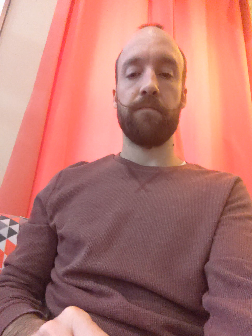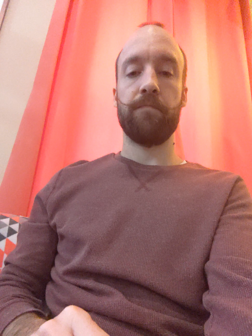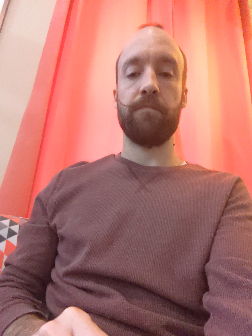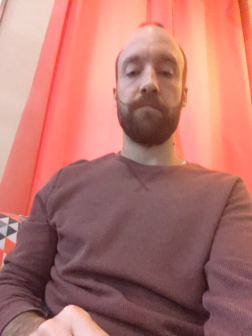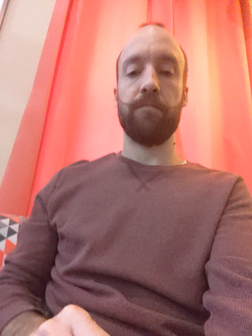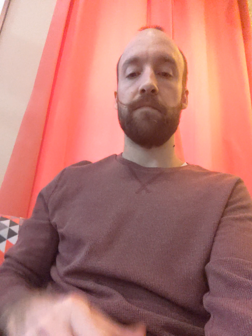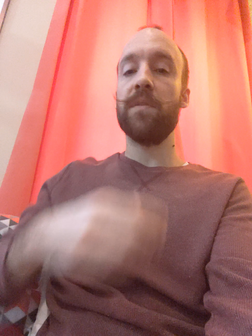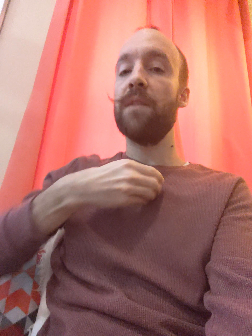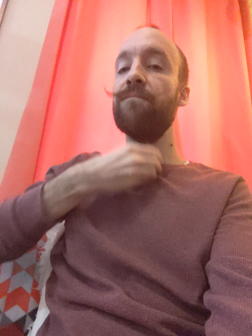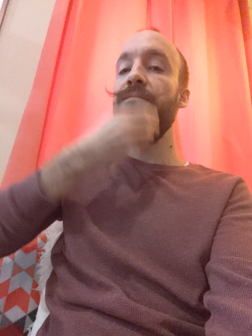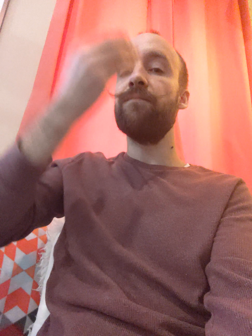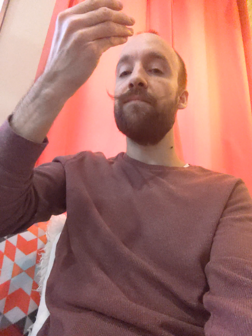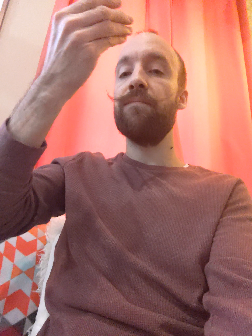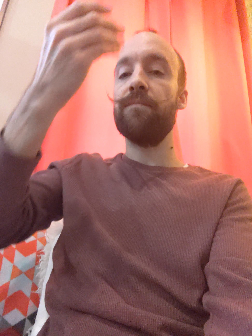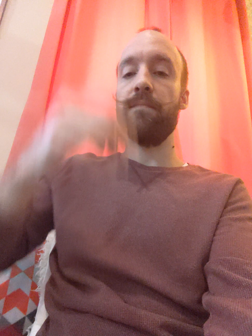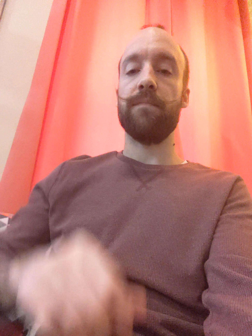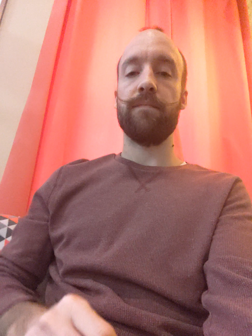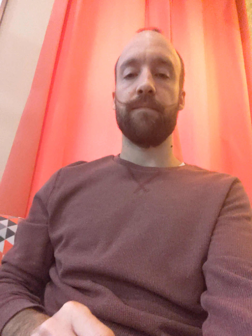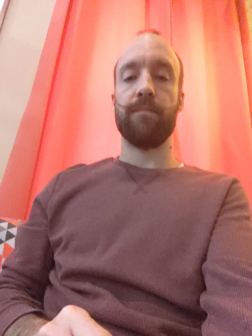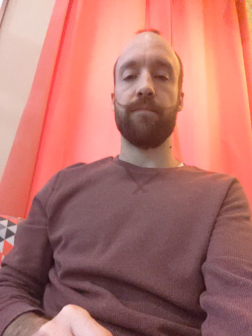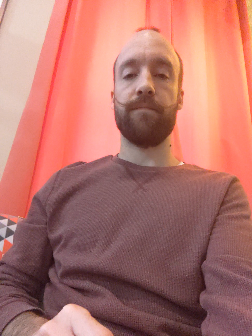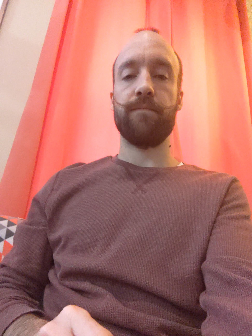giraffe